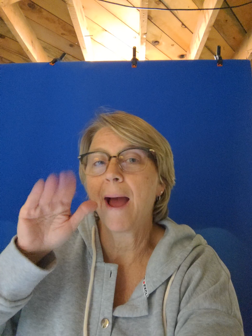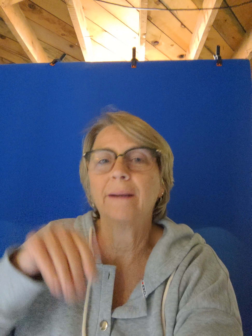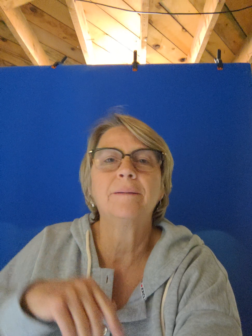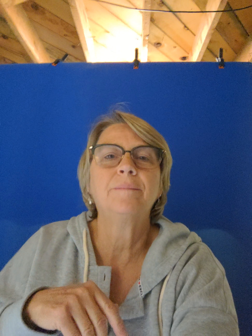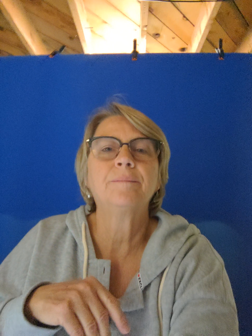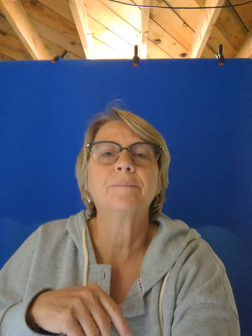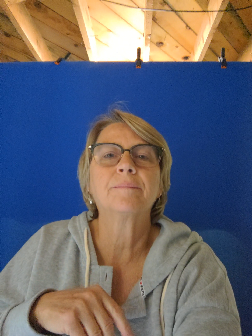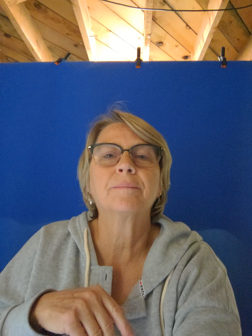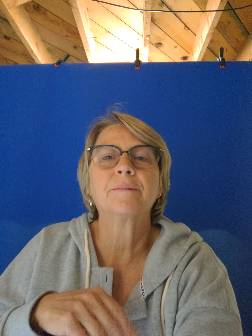bye